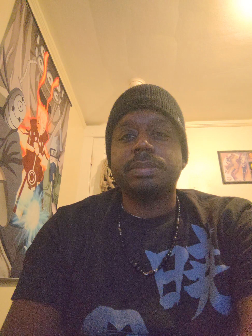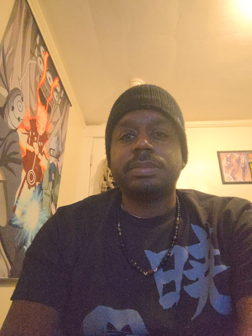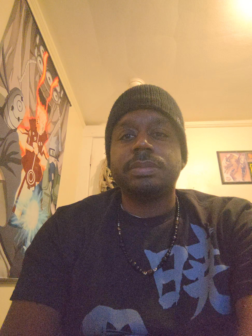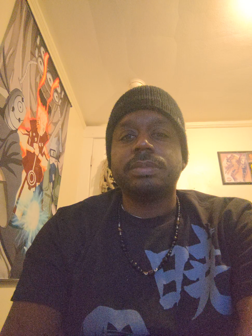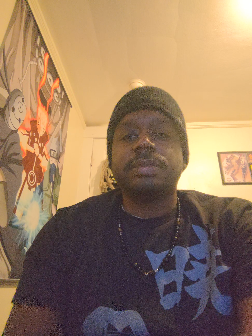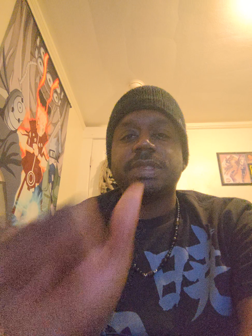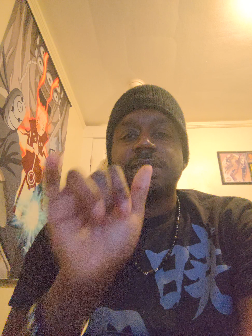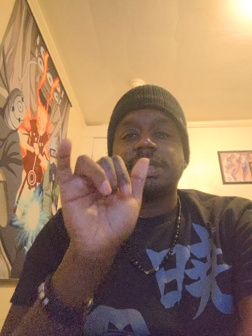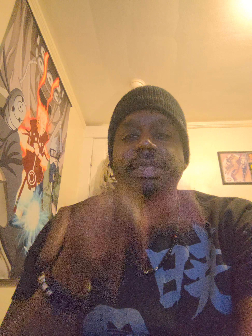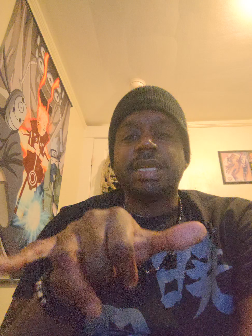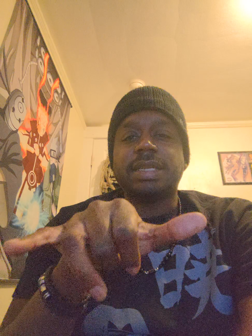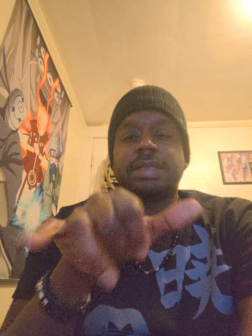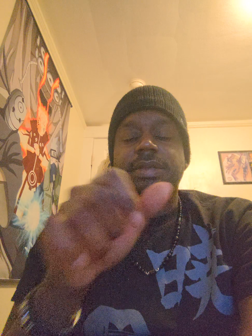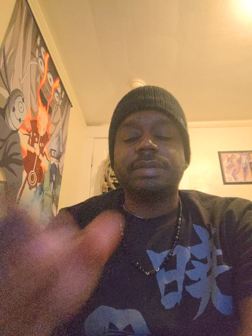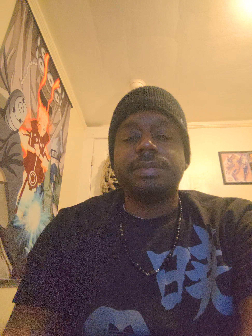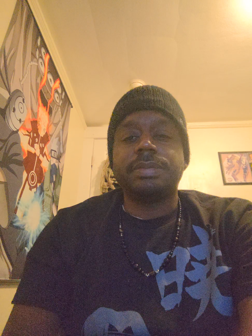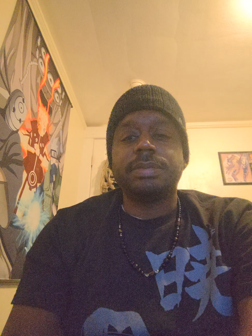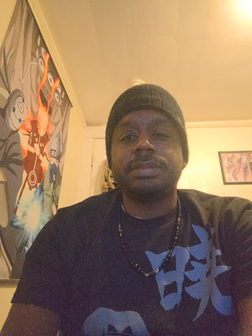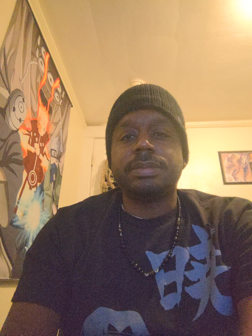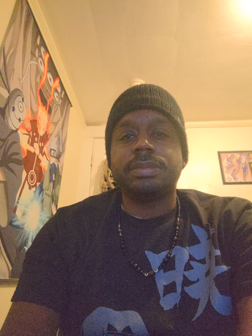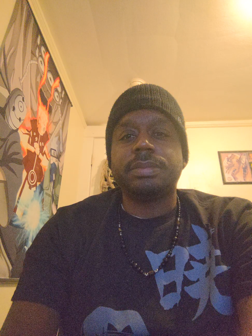stay